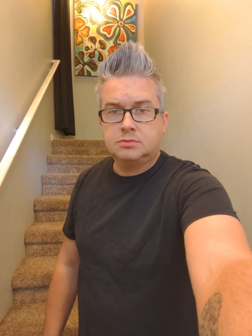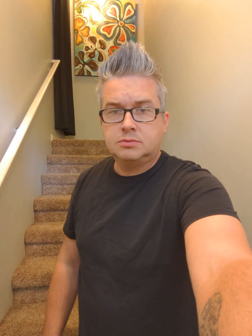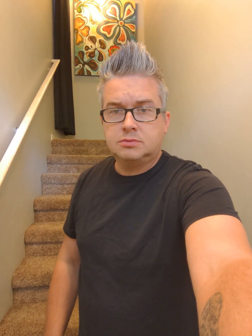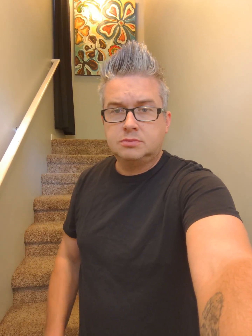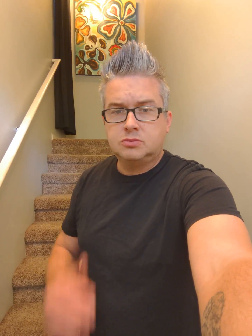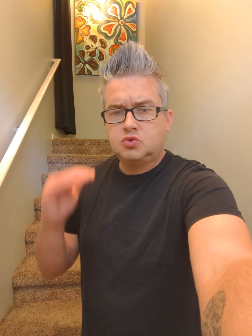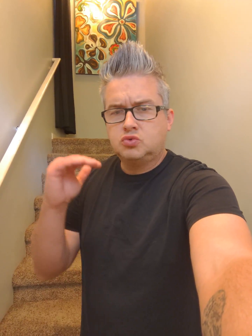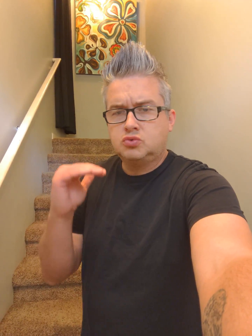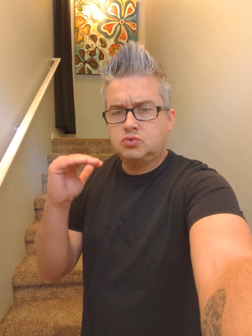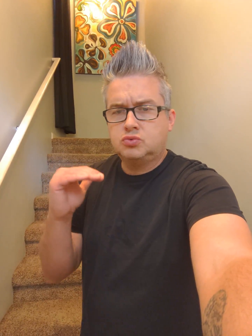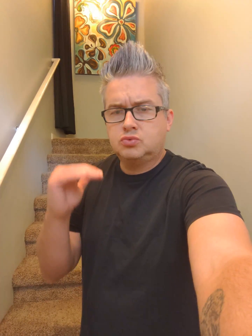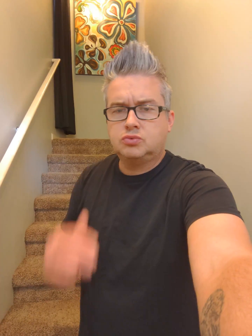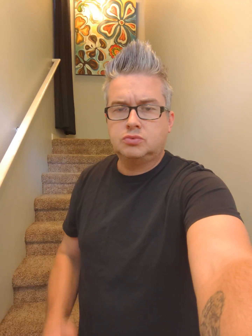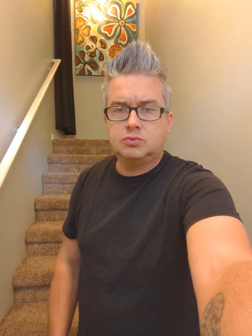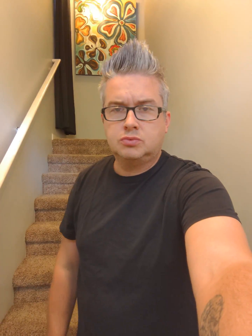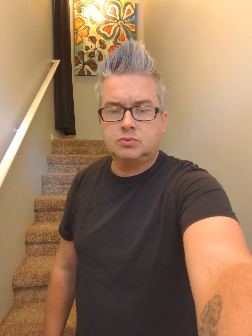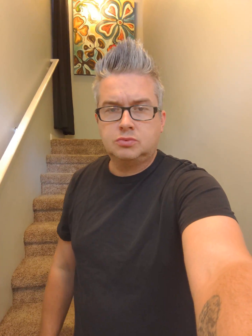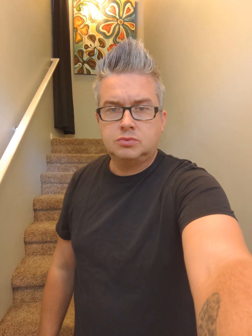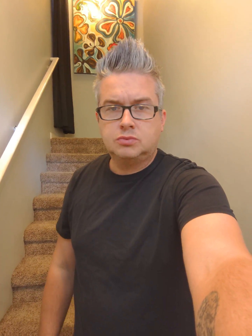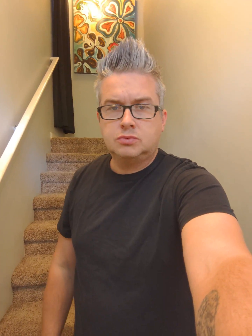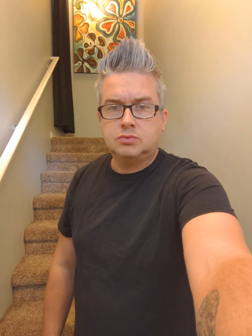little